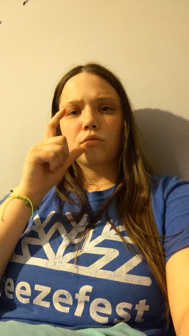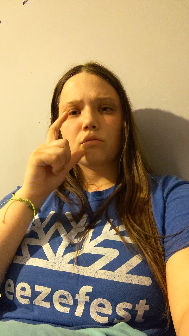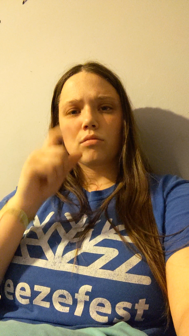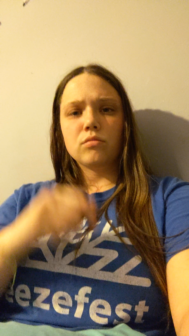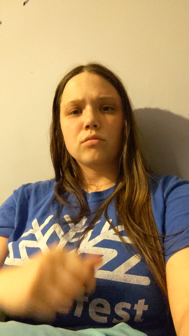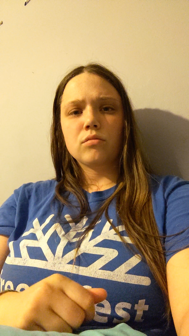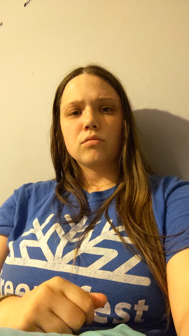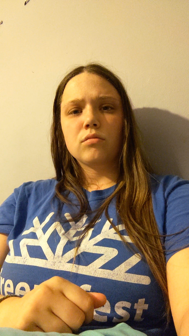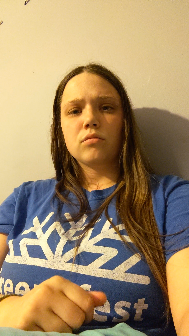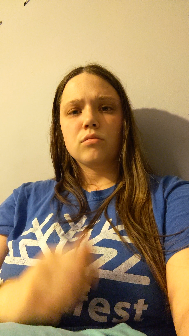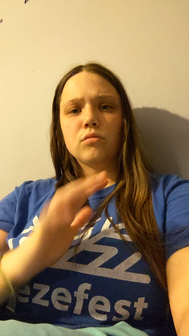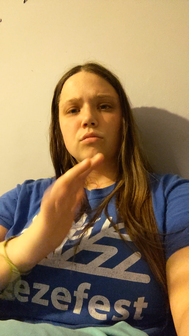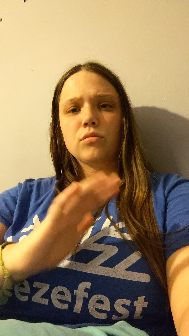cheese